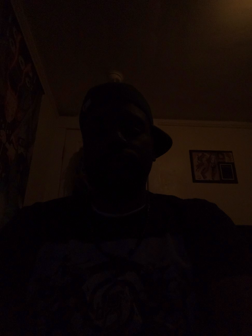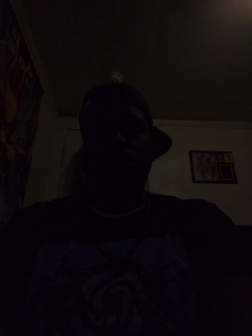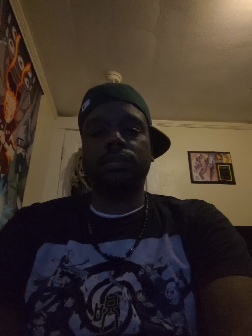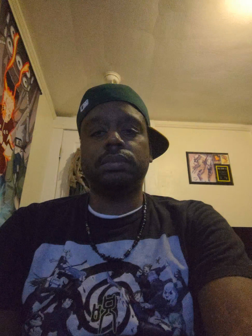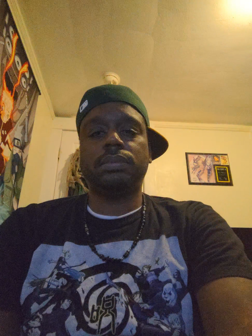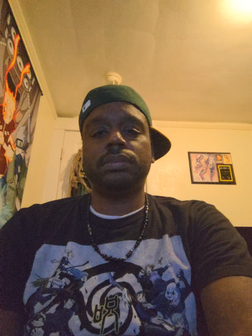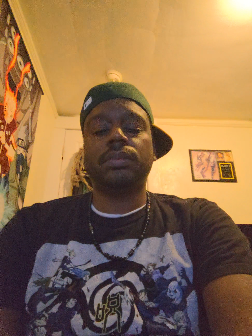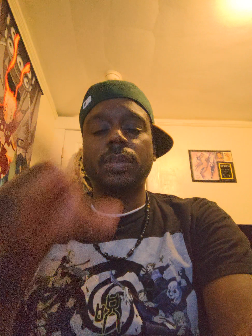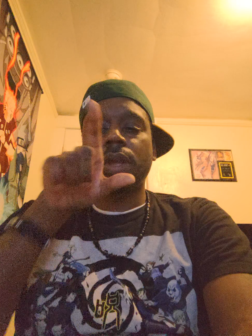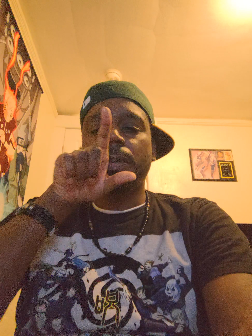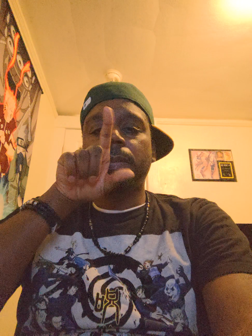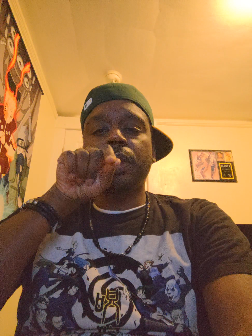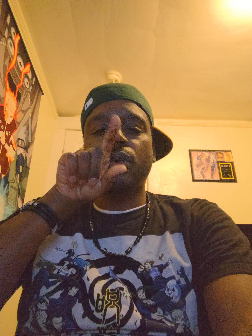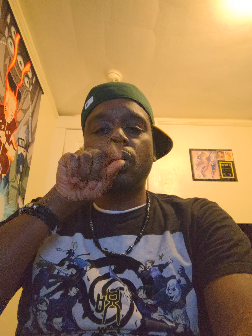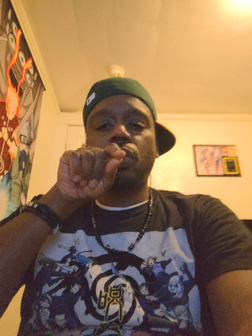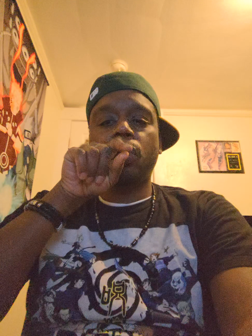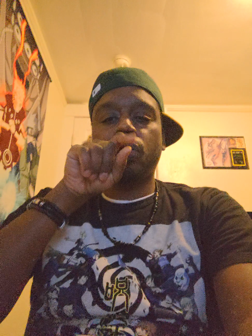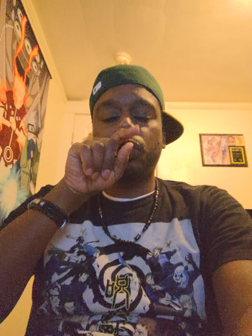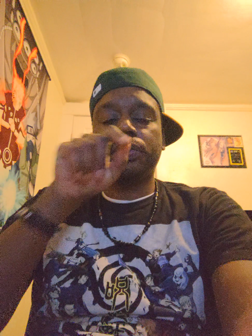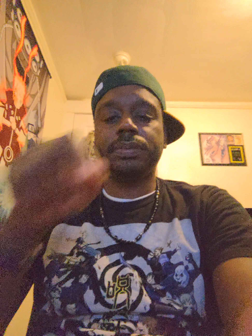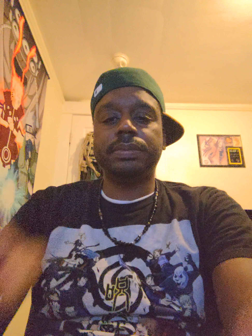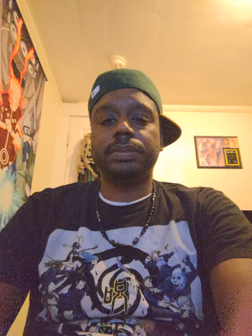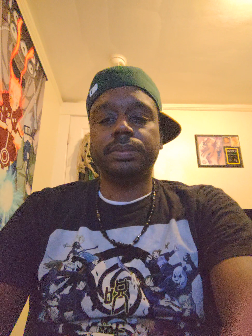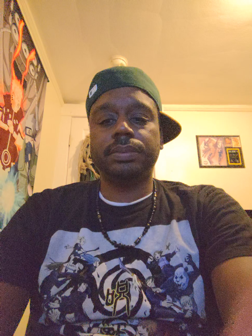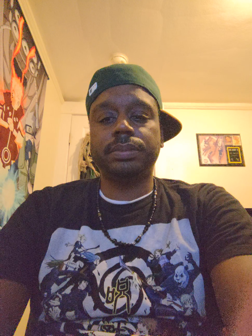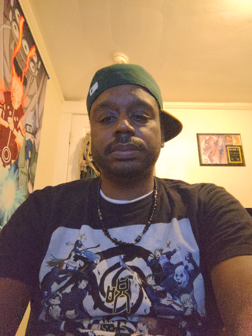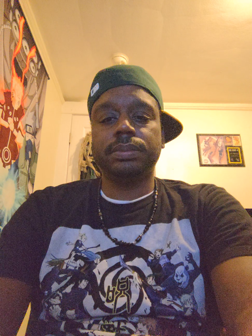bird